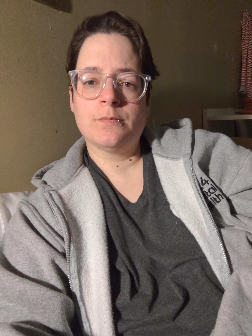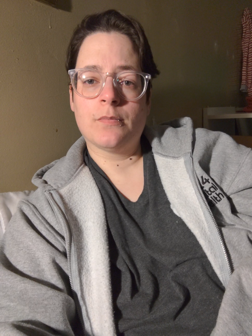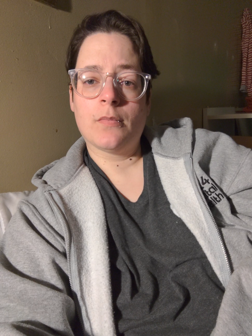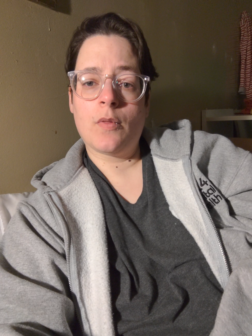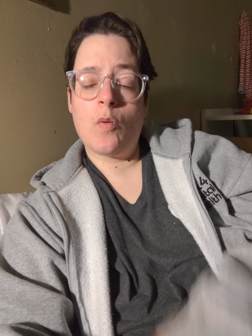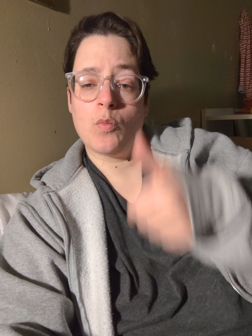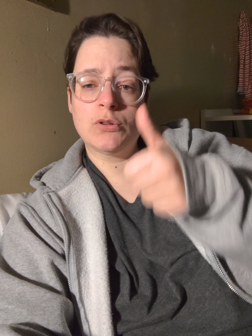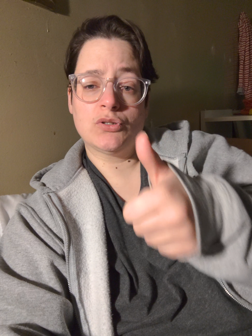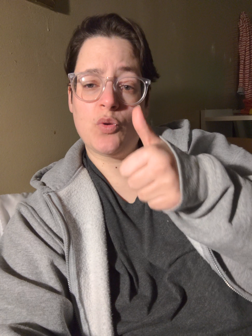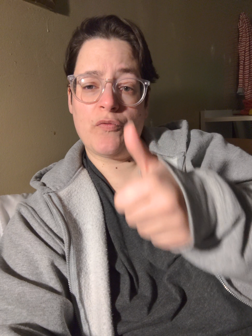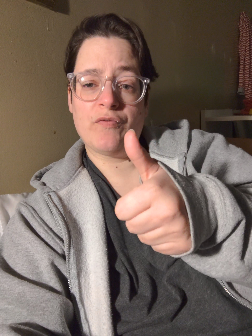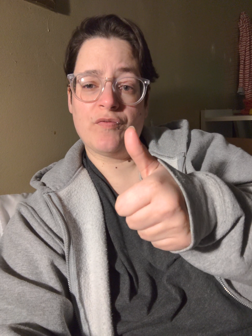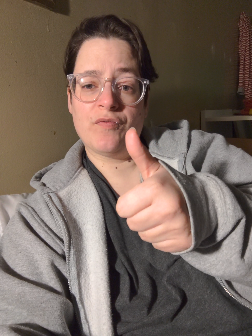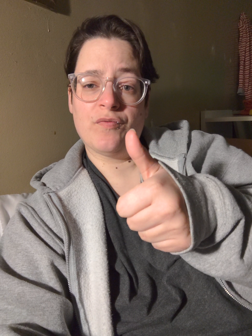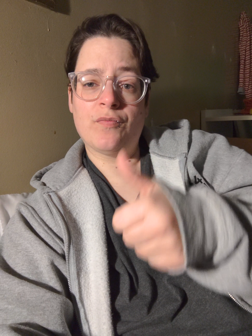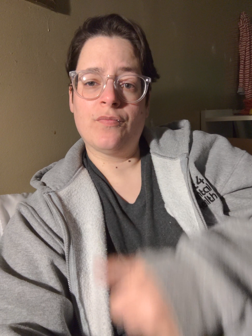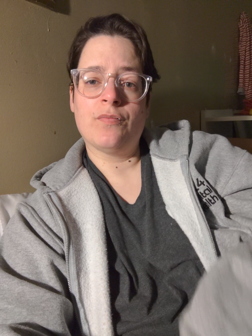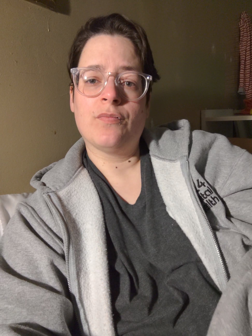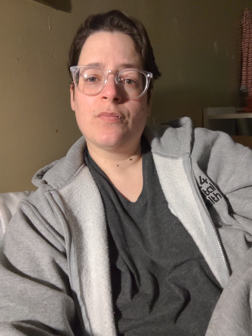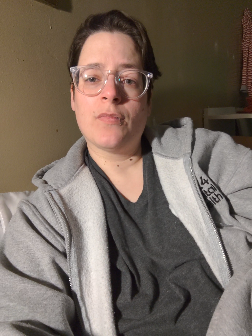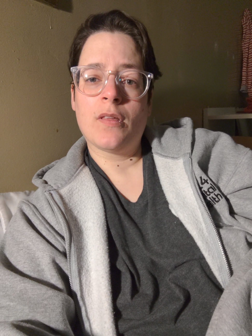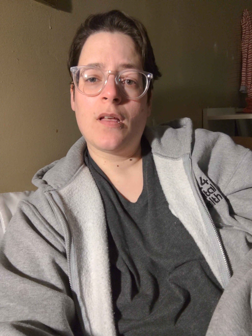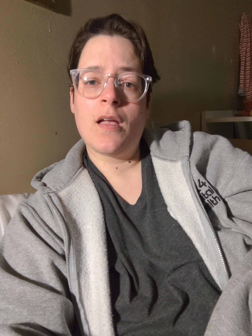yourself